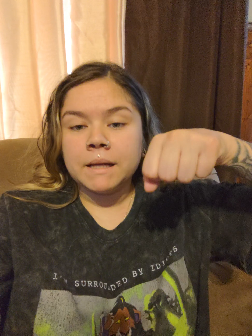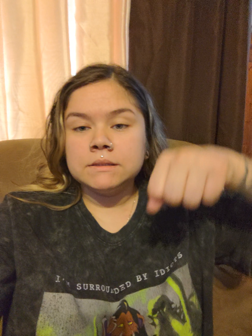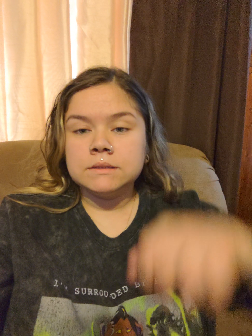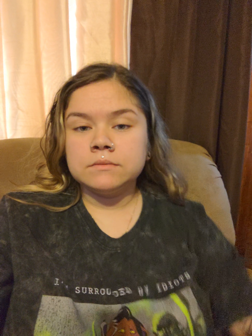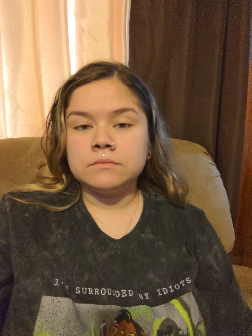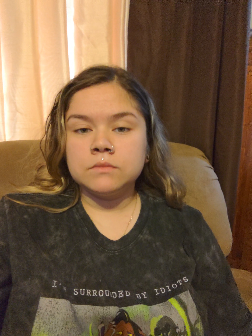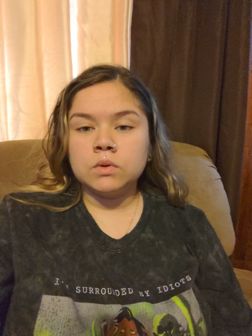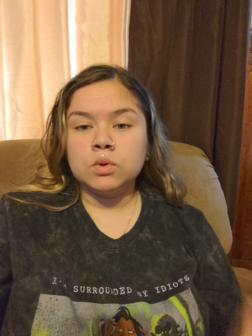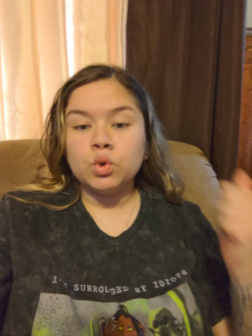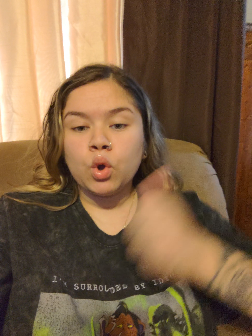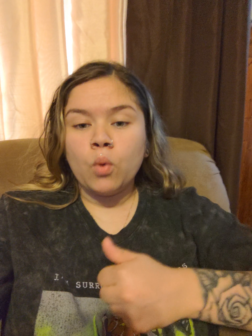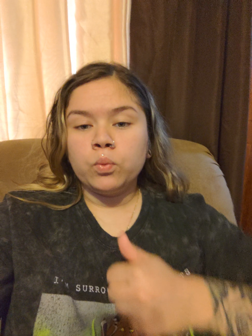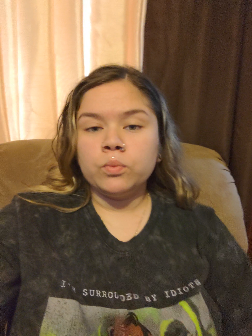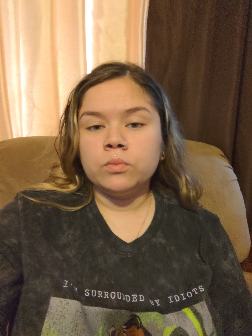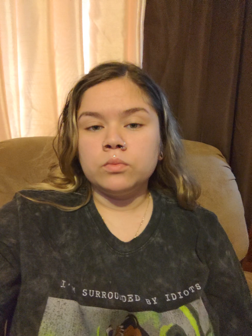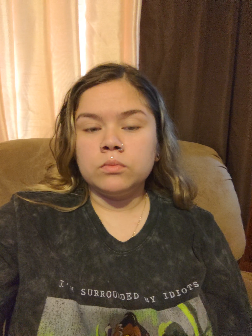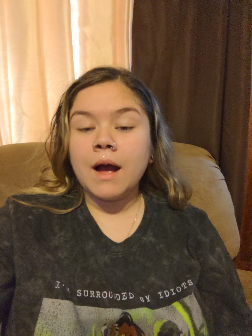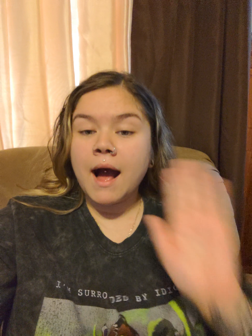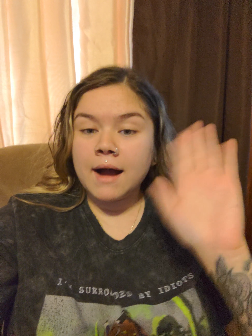coats